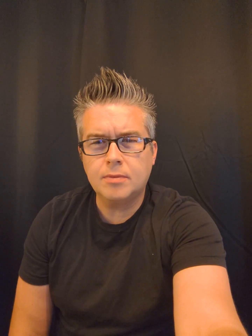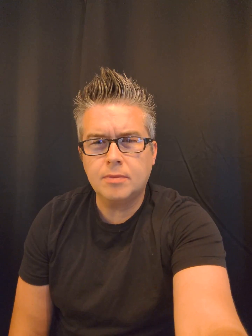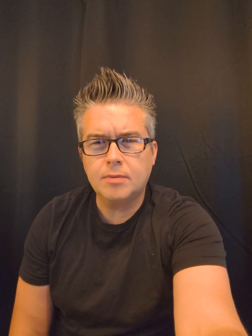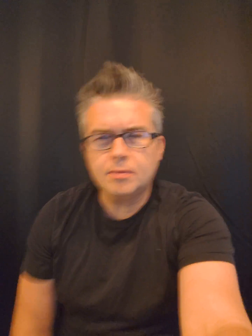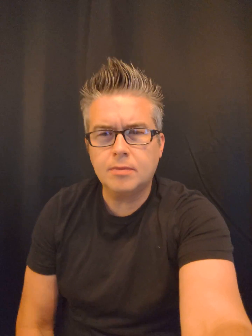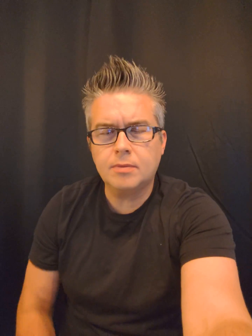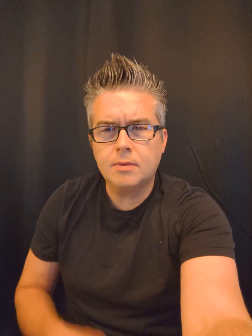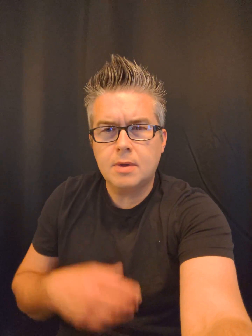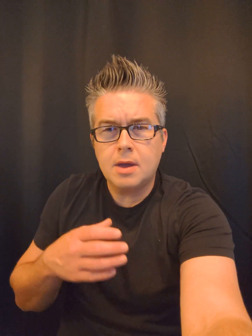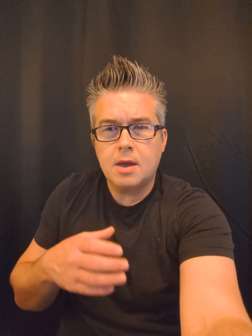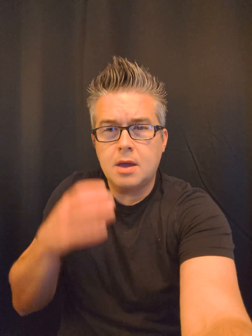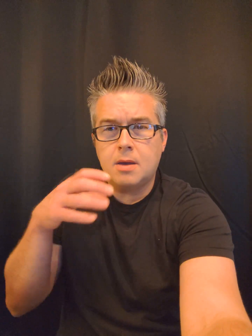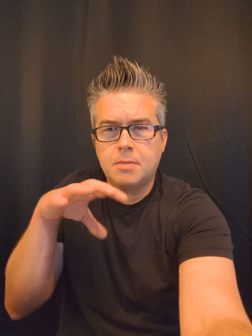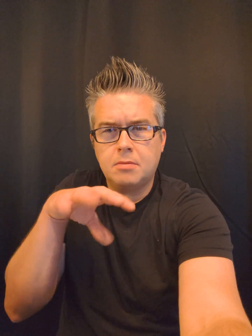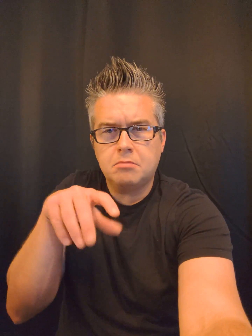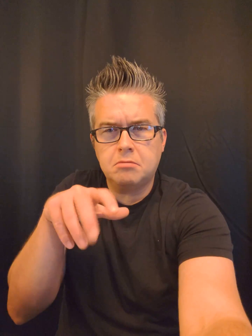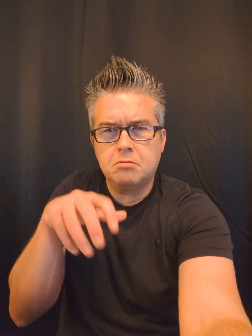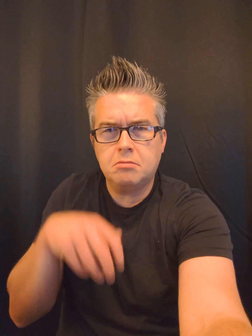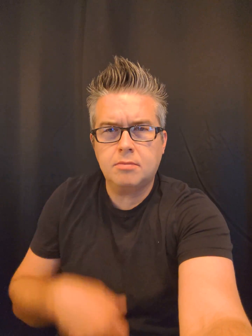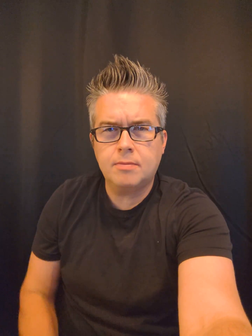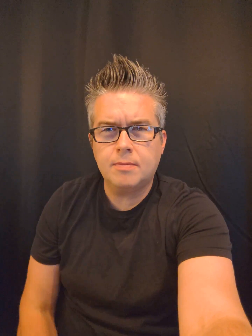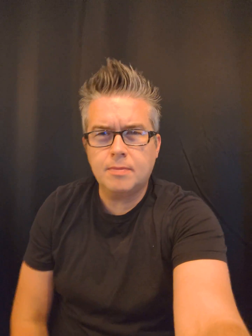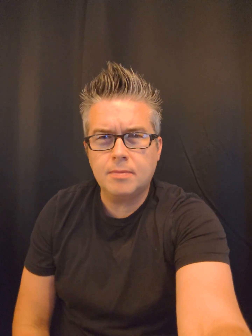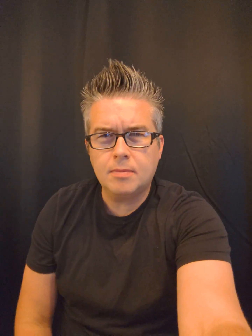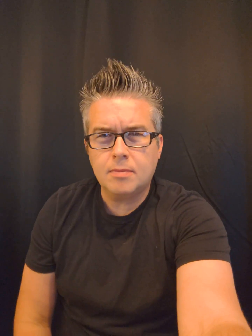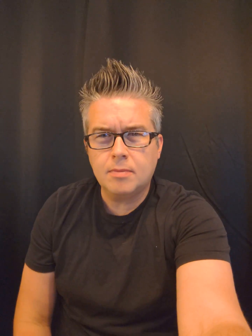jar